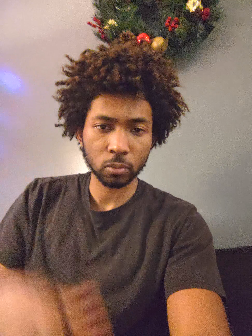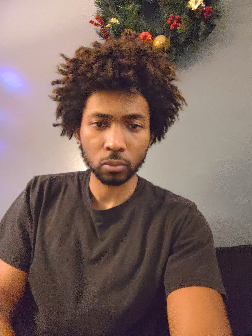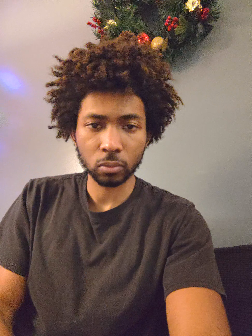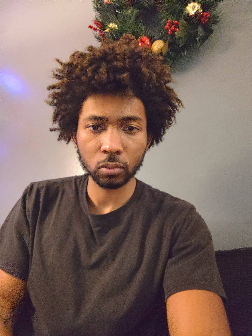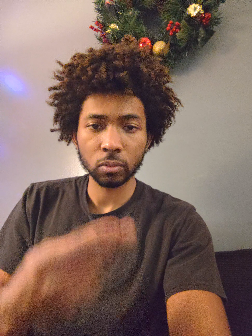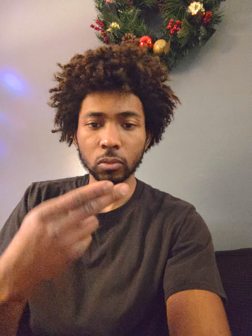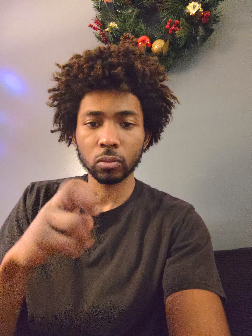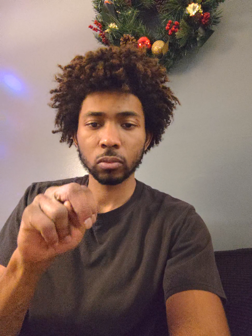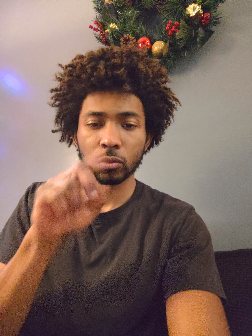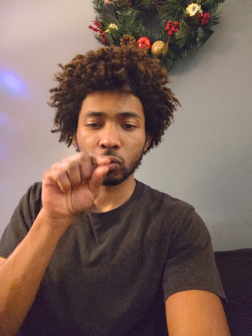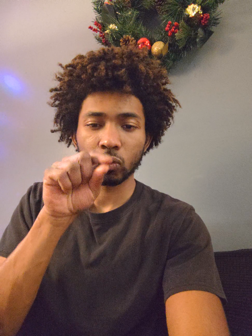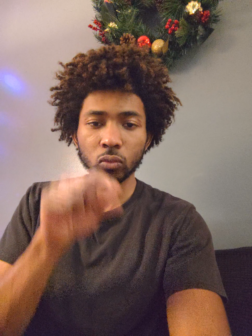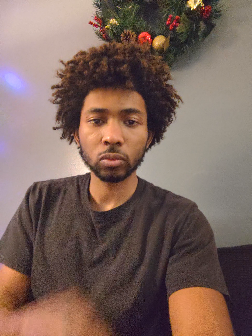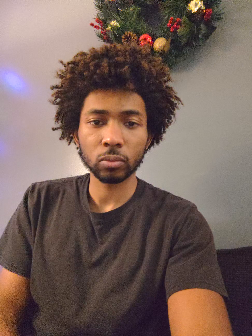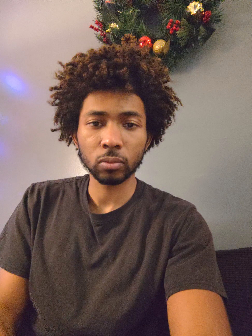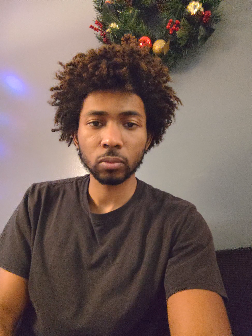hen